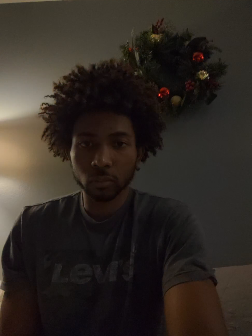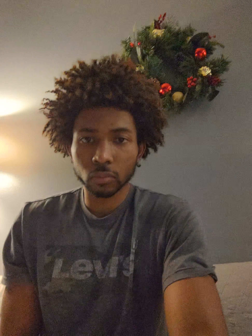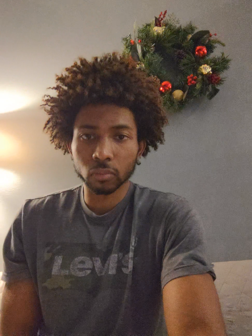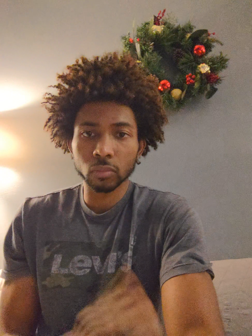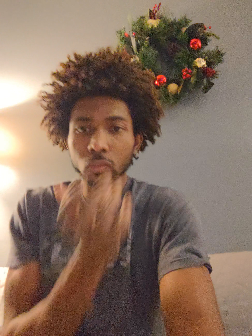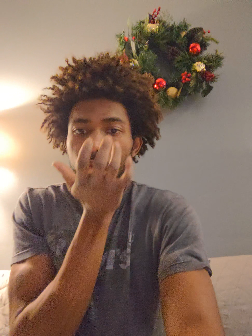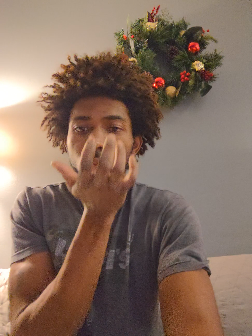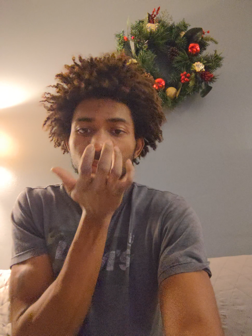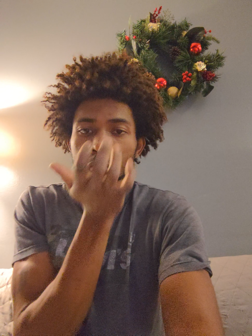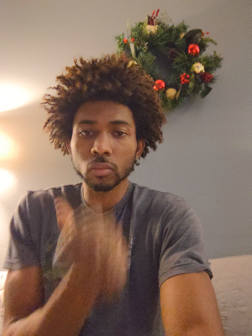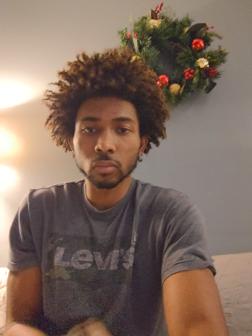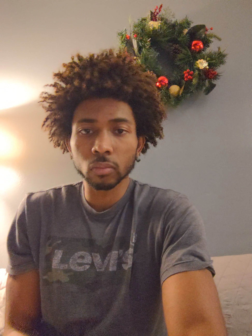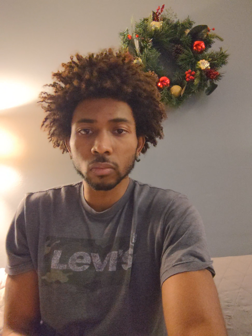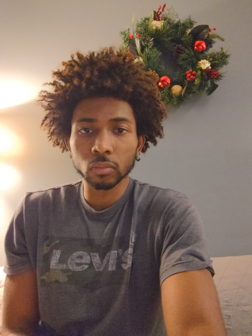grass